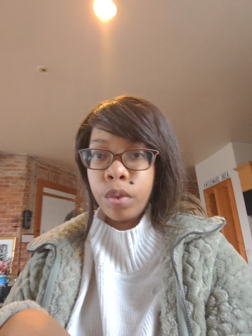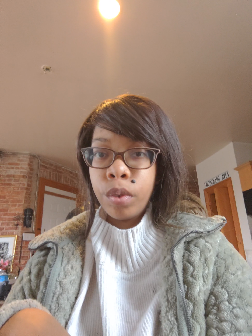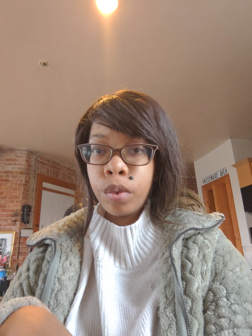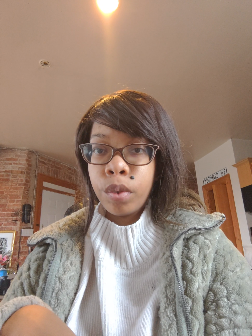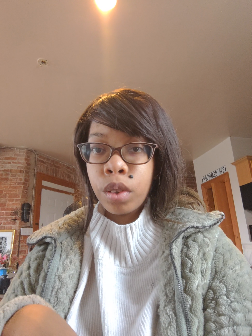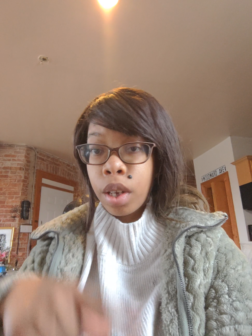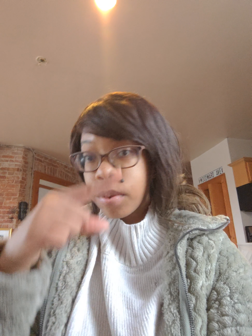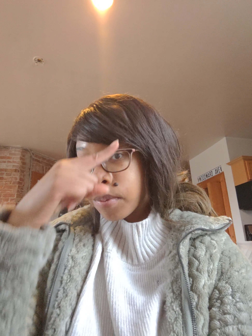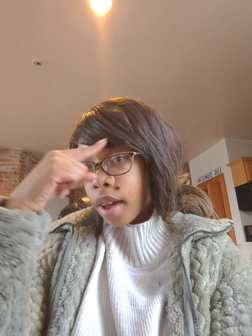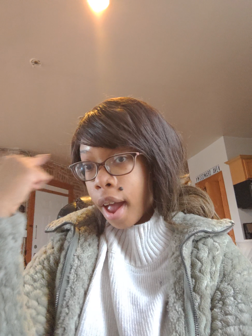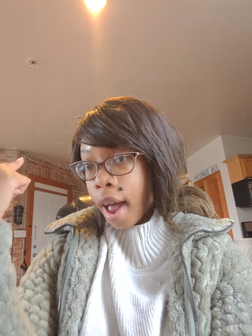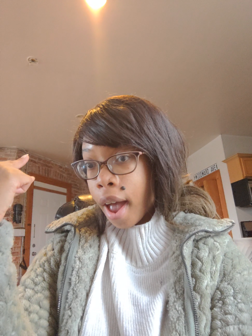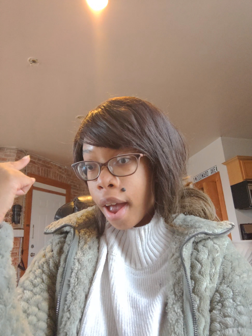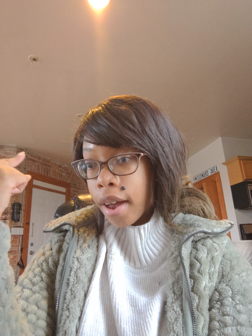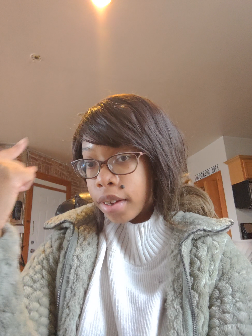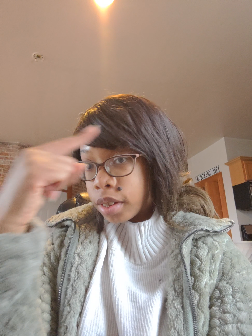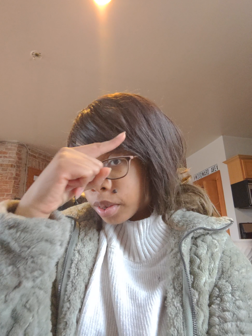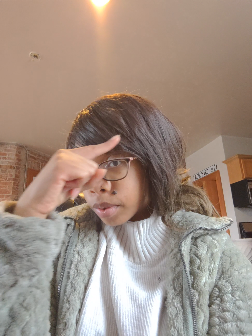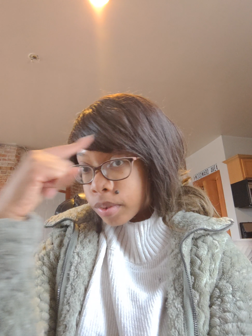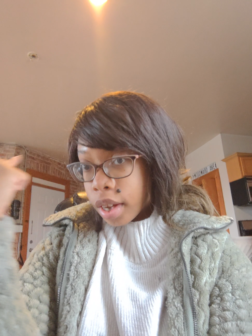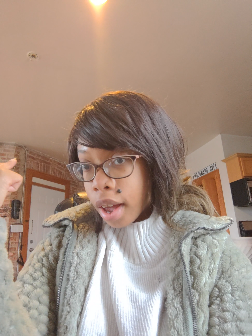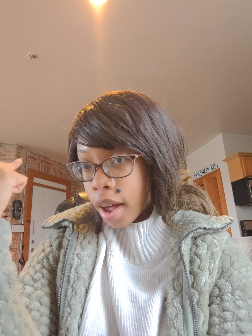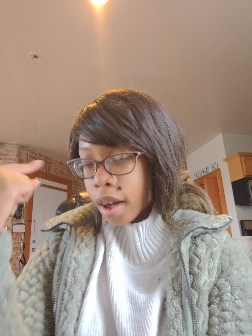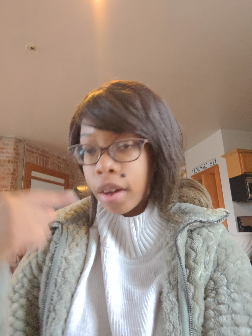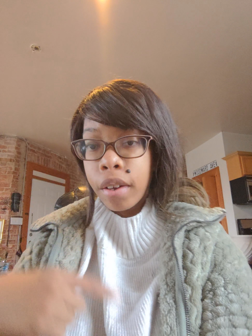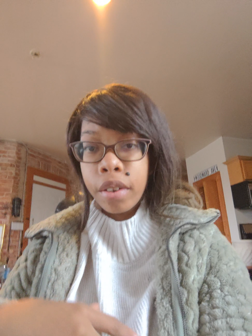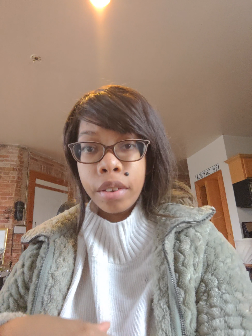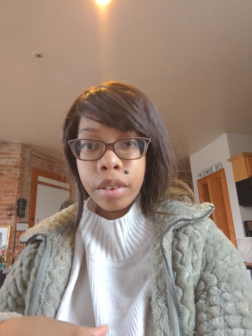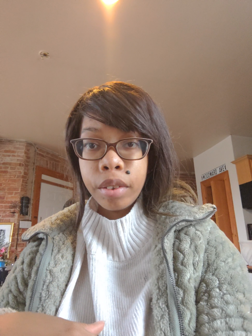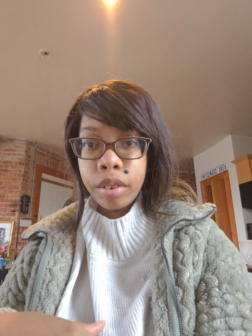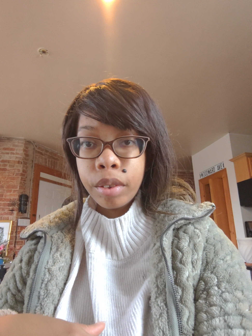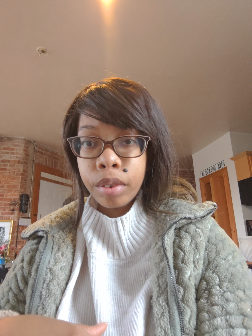black